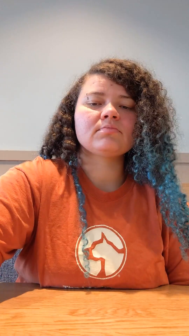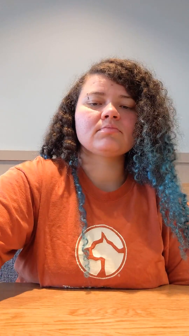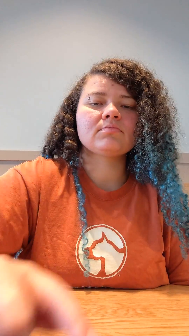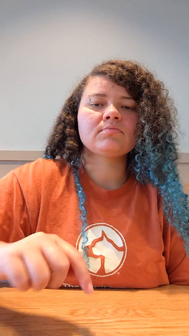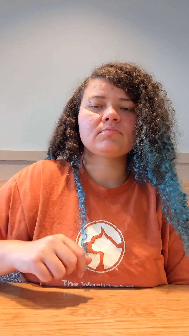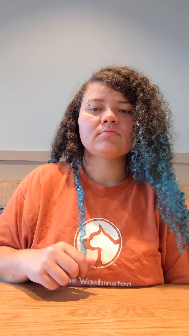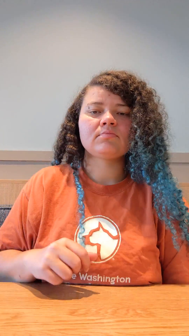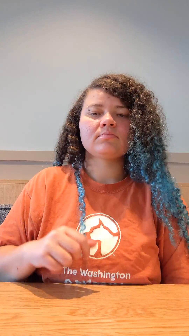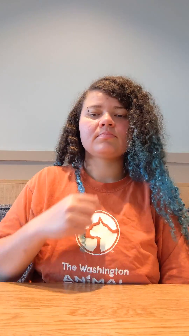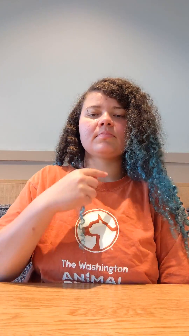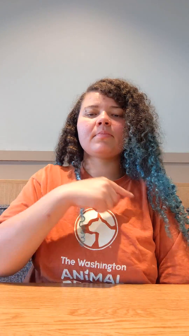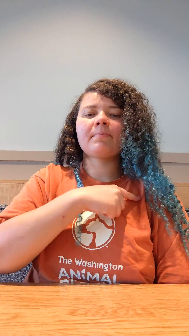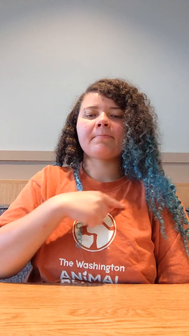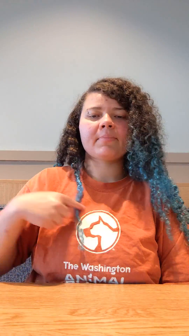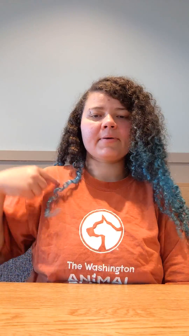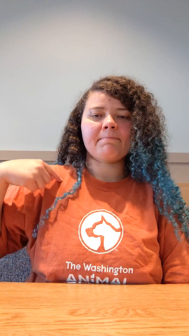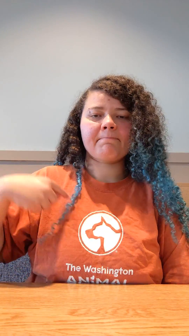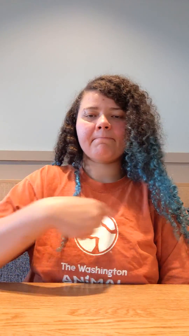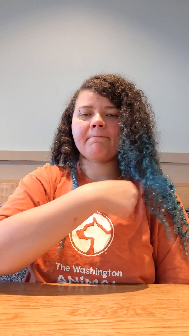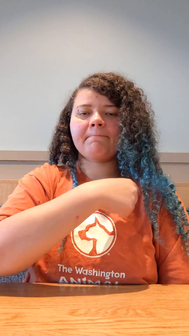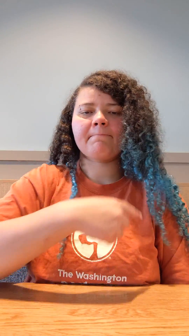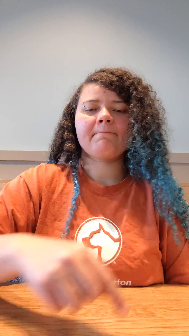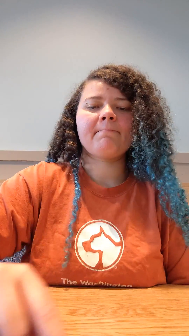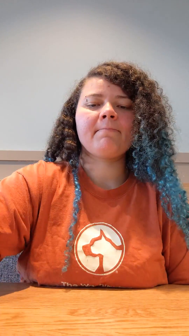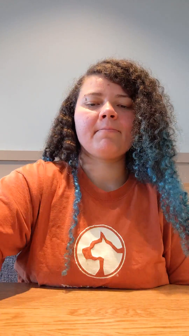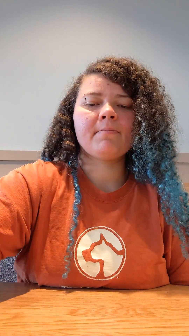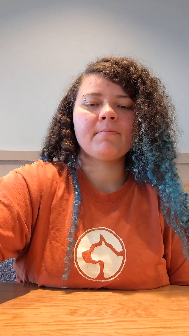bib